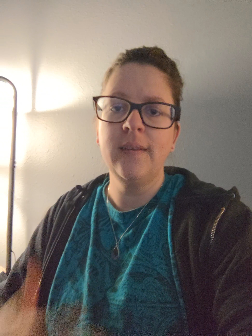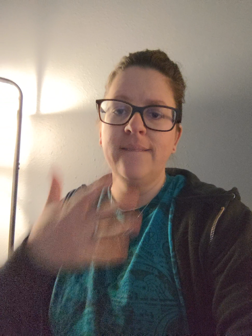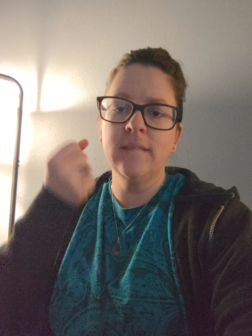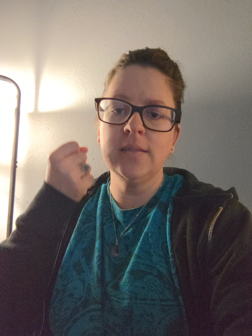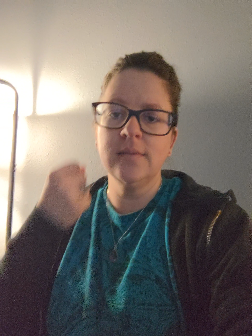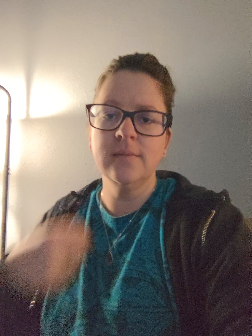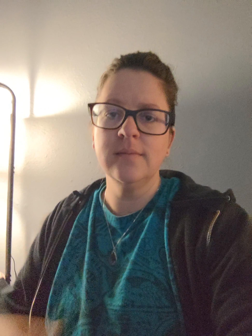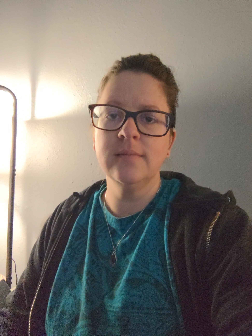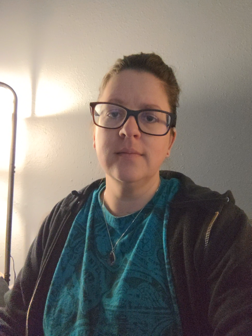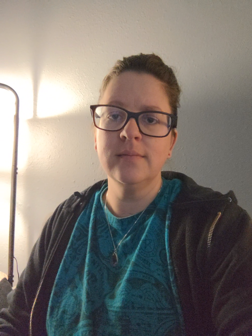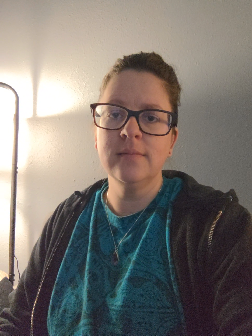fast